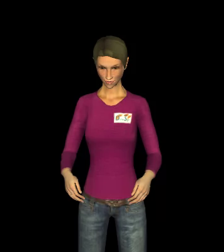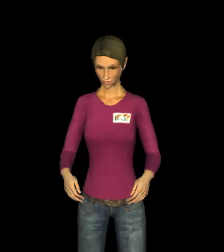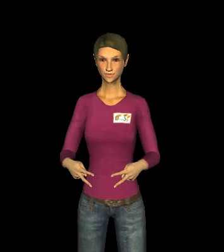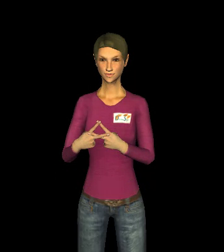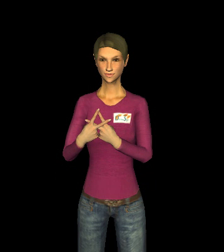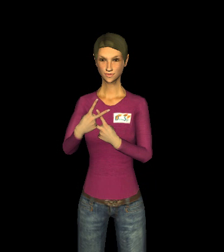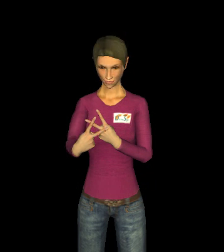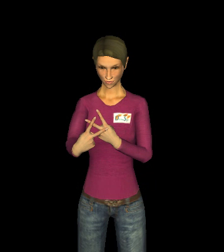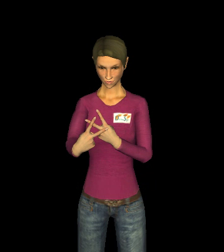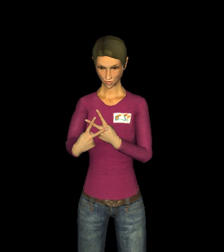أمام